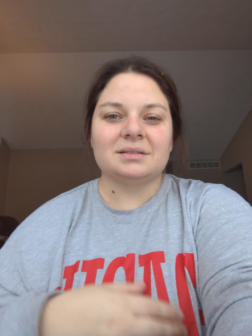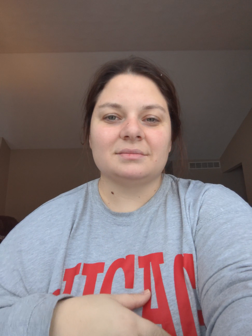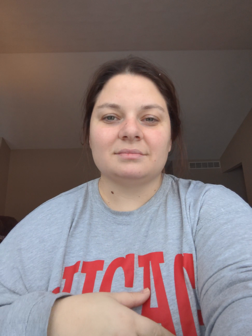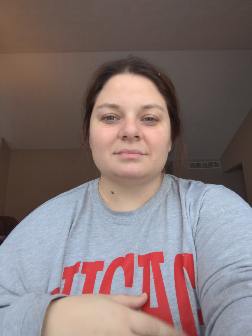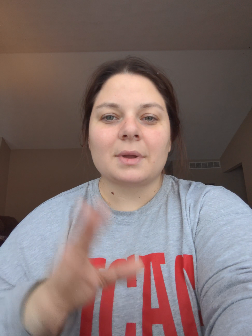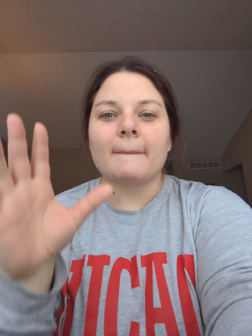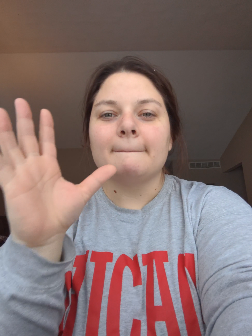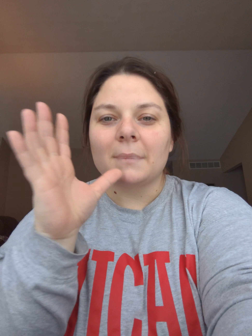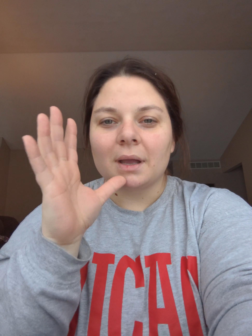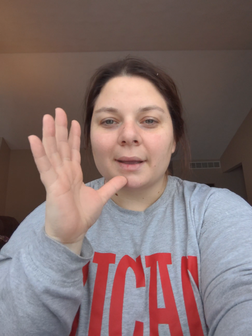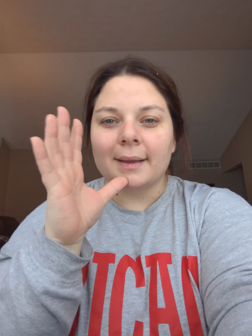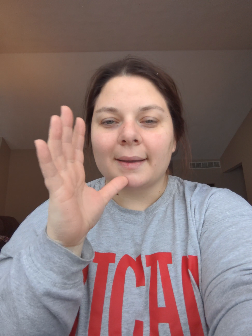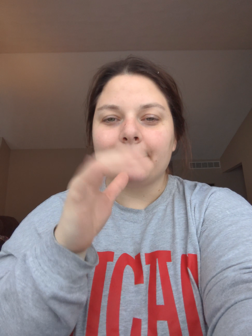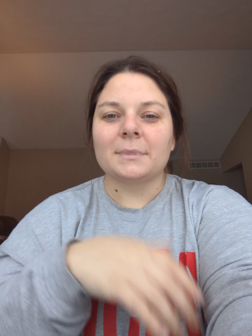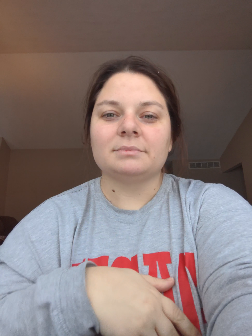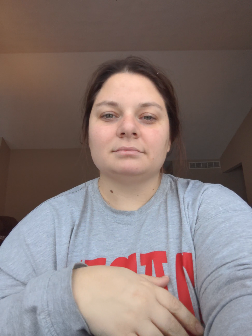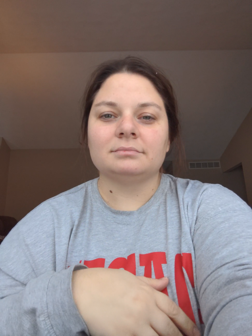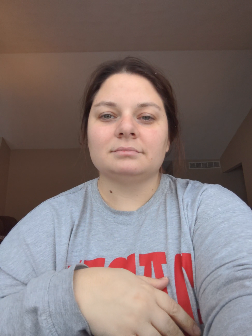mom